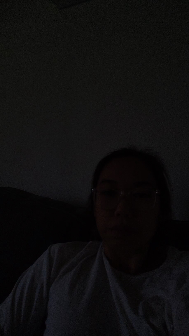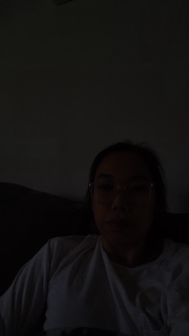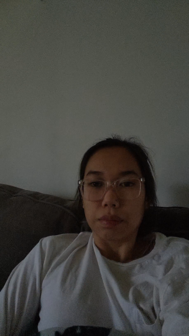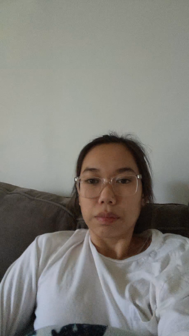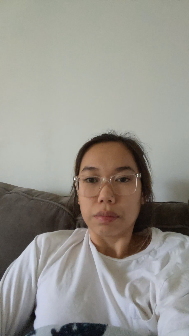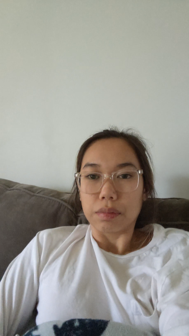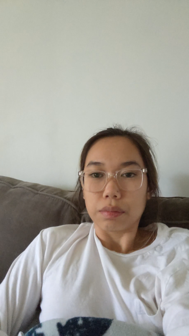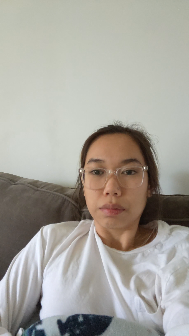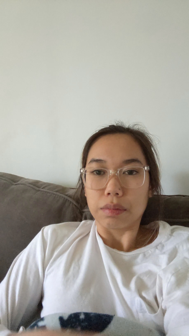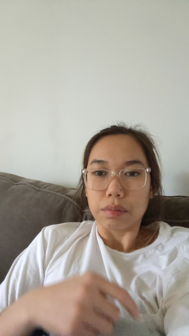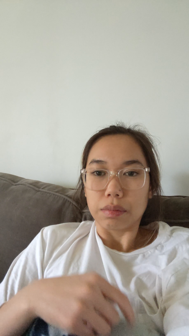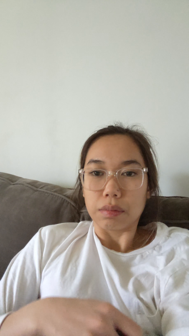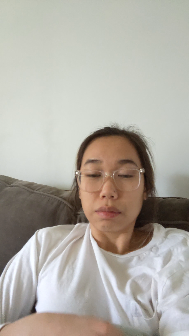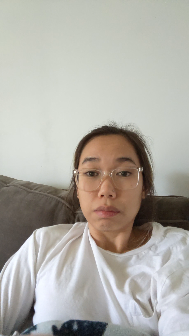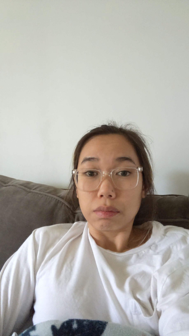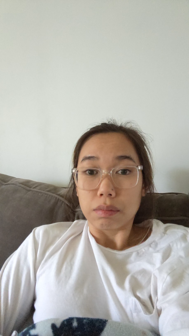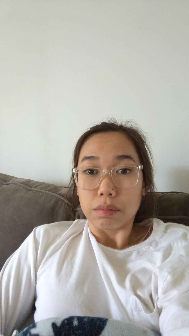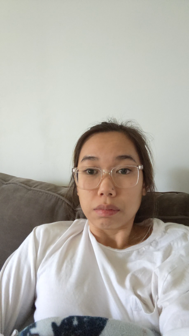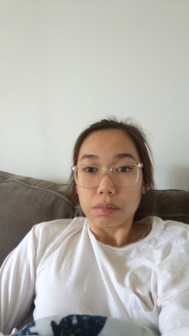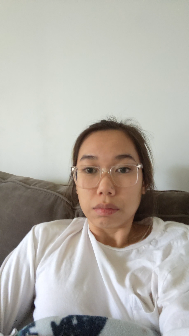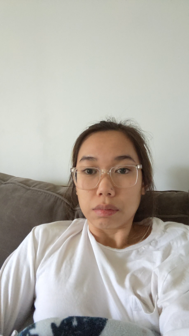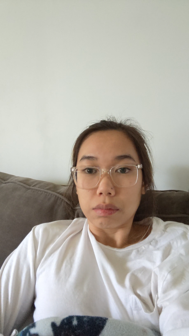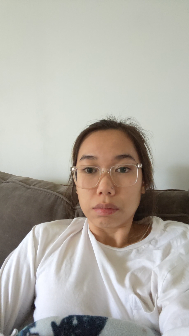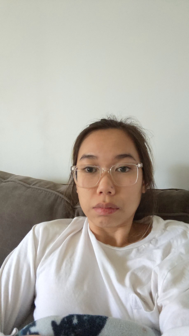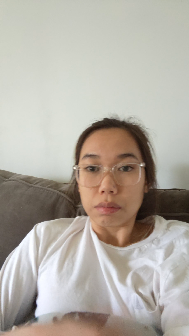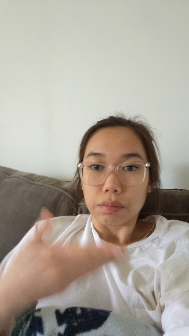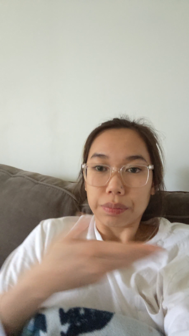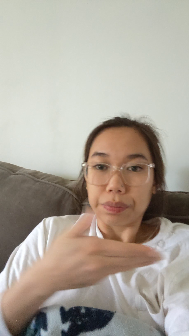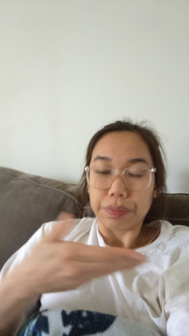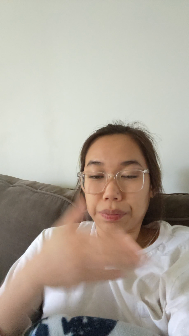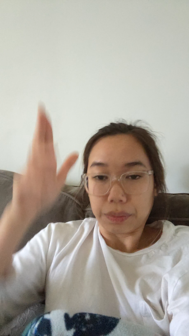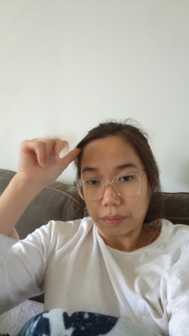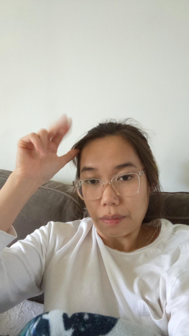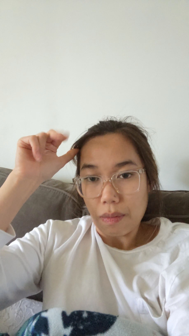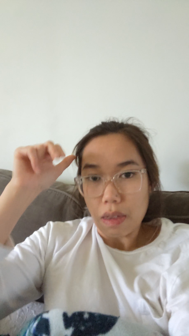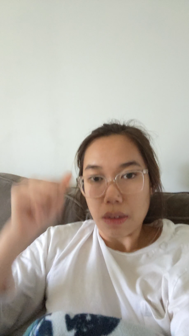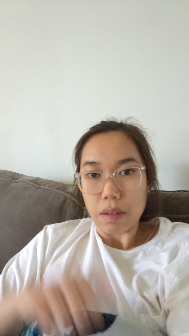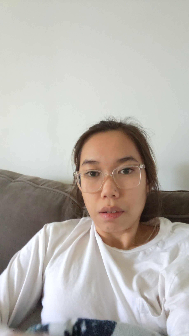pony